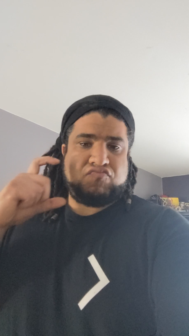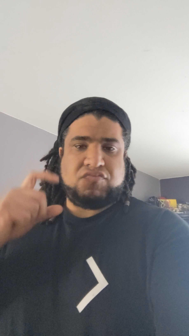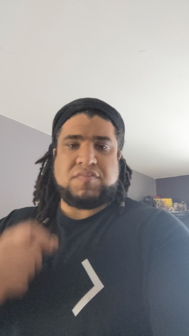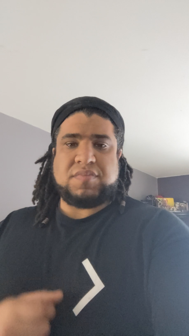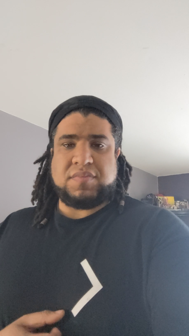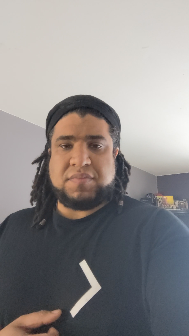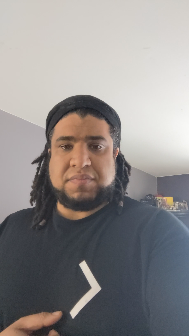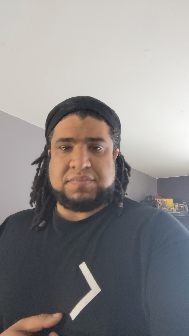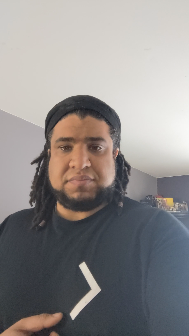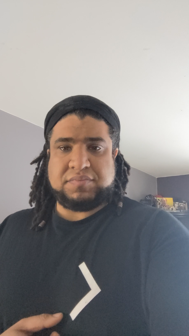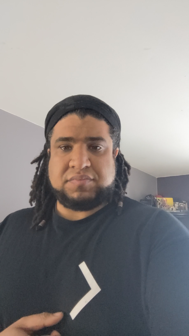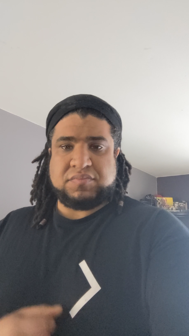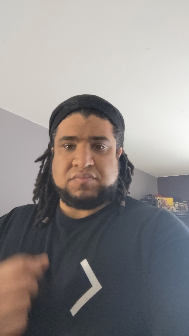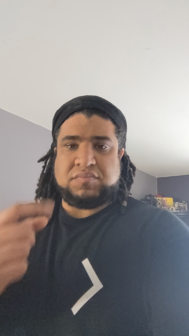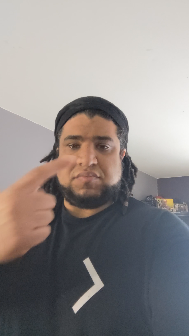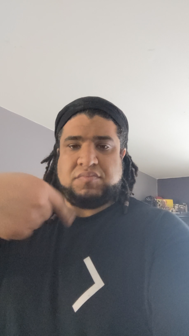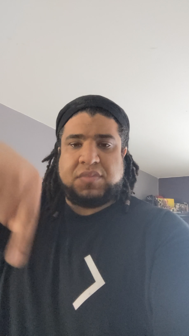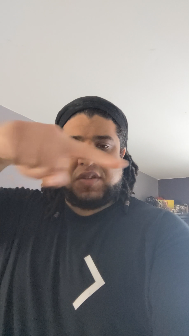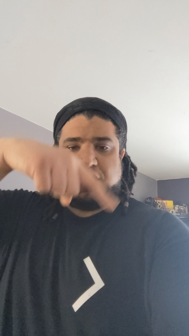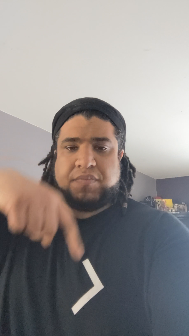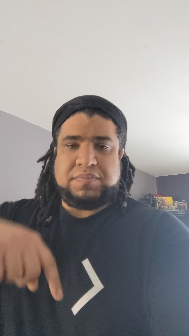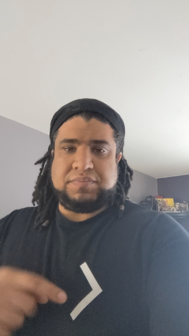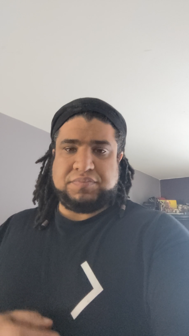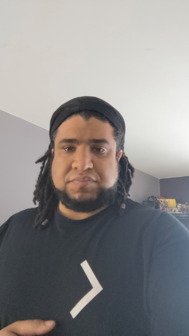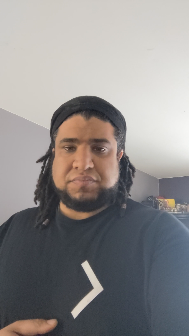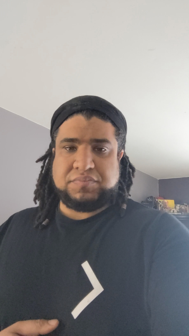around